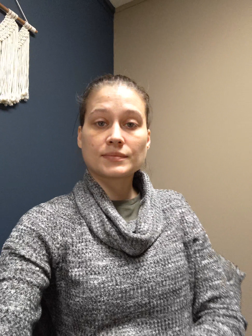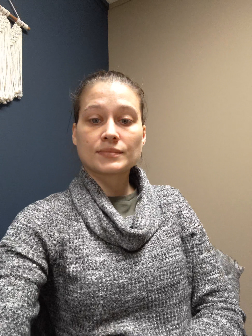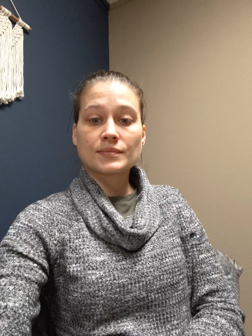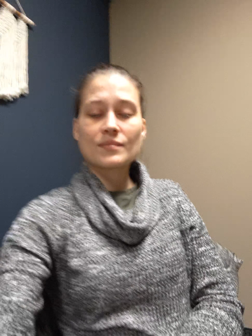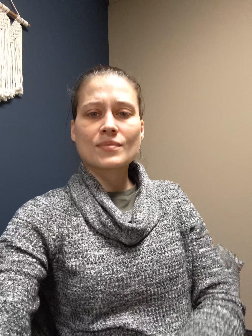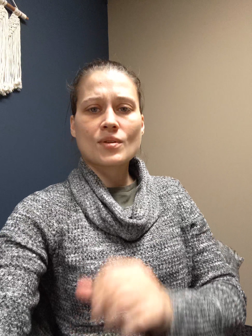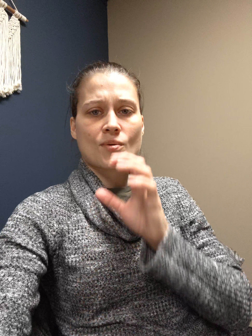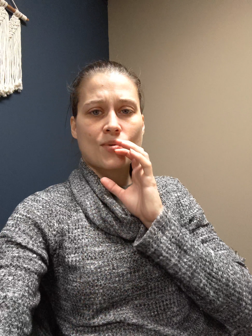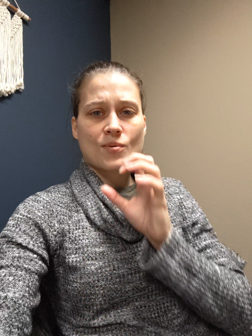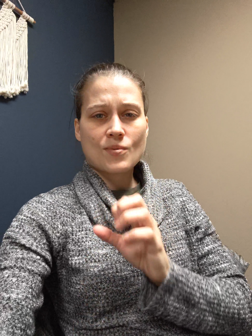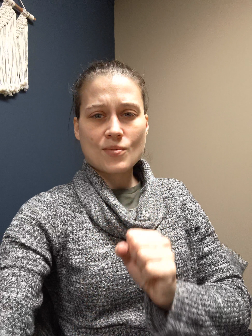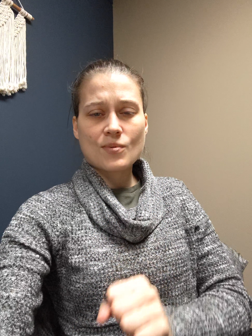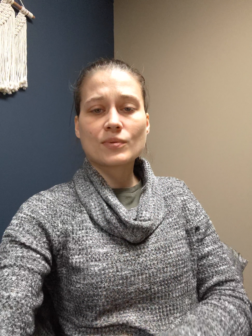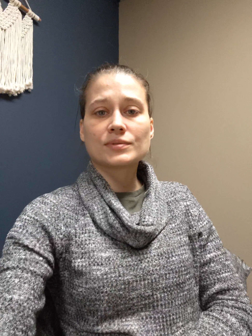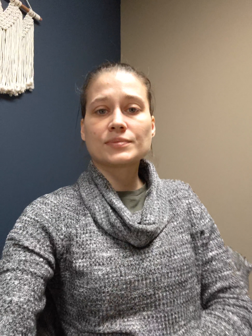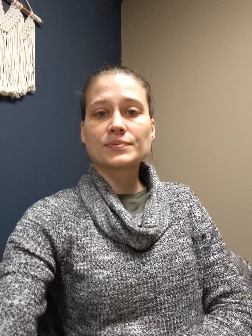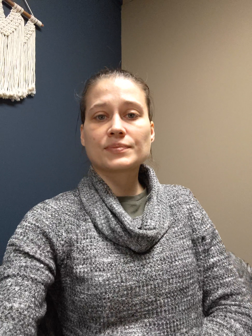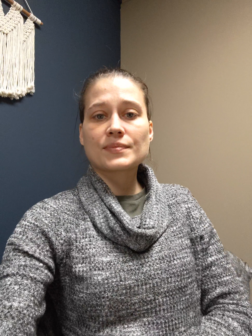old